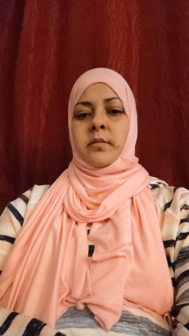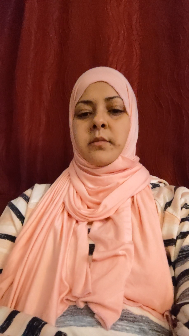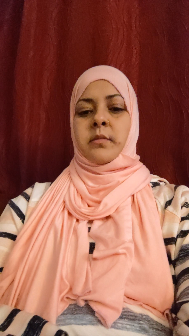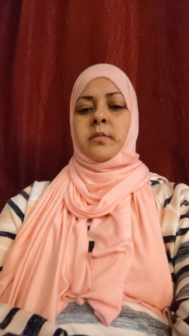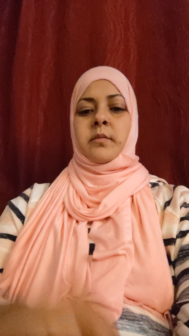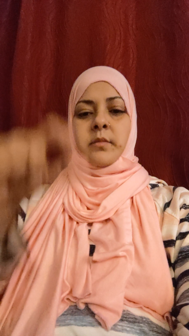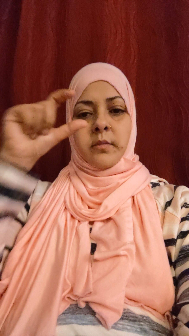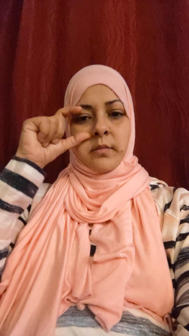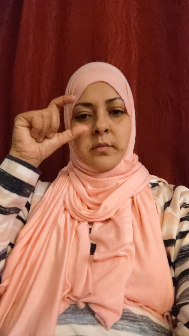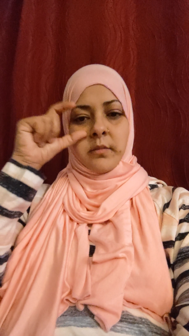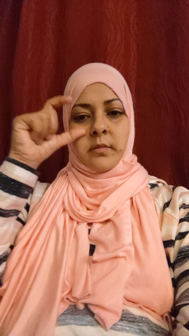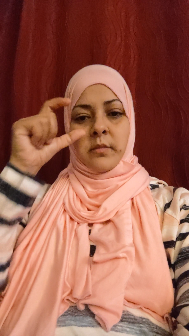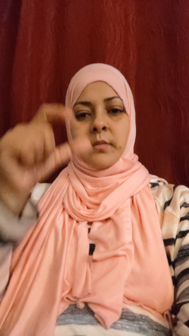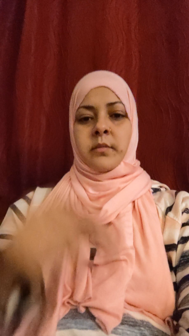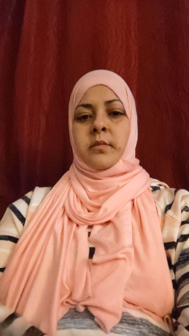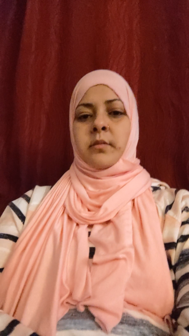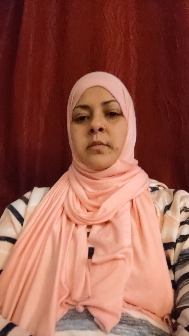glasses